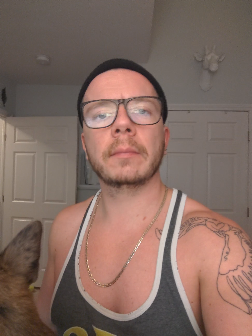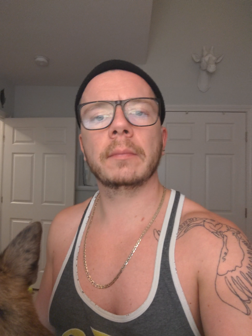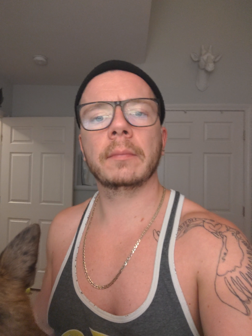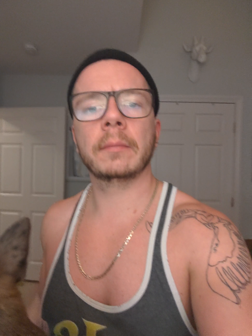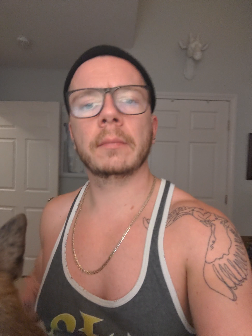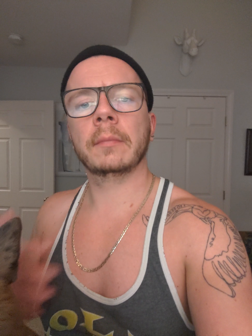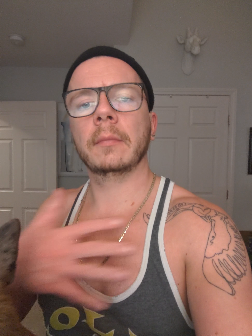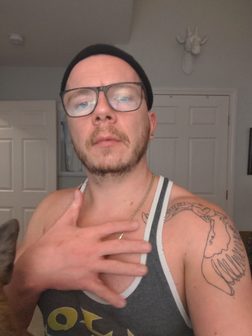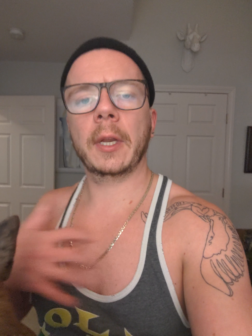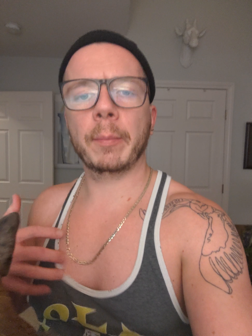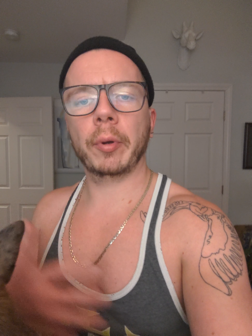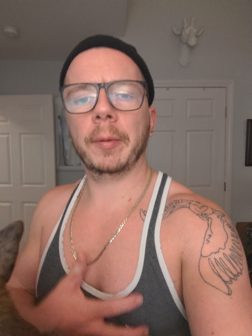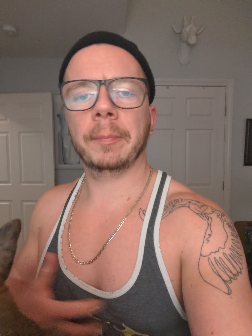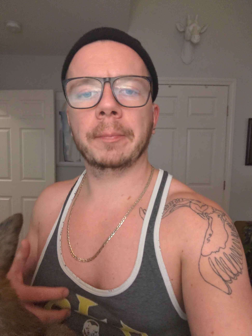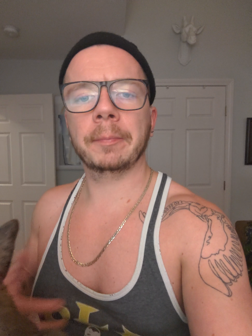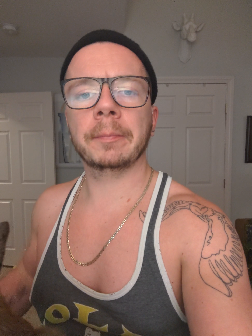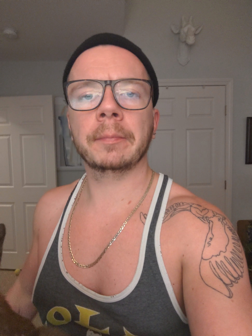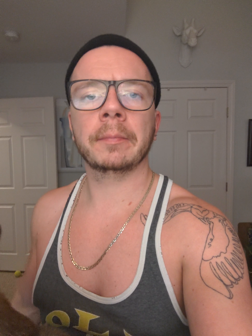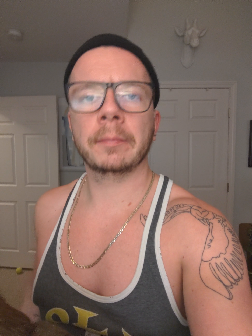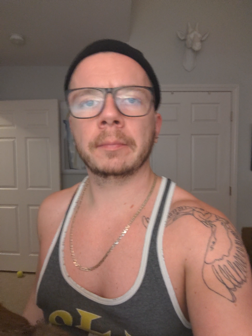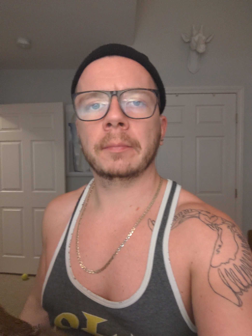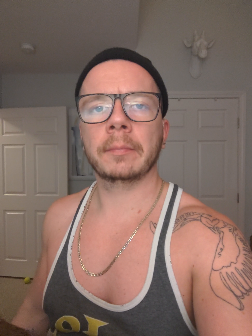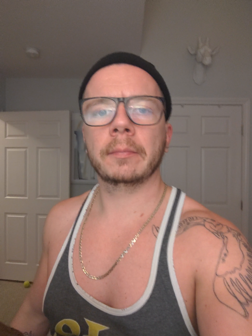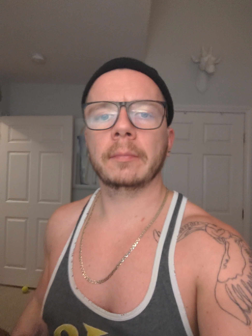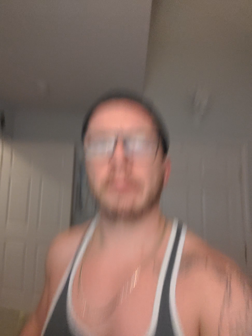zebra